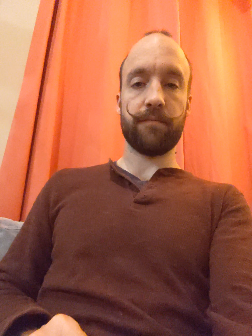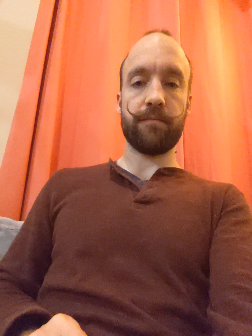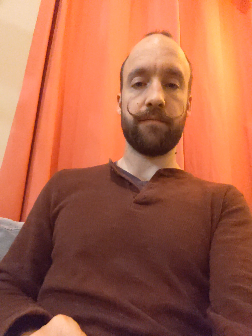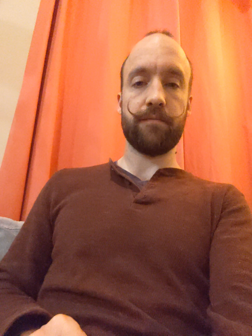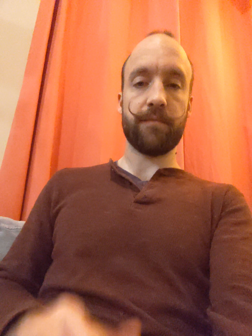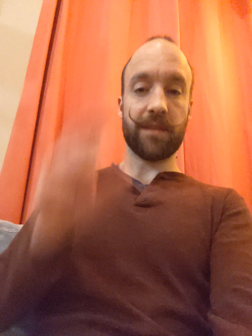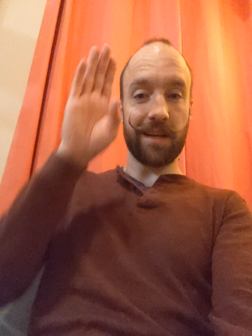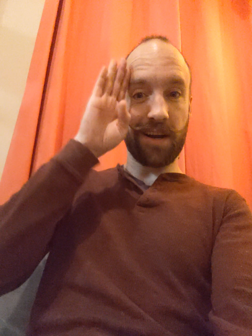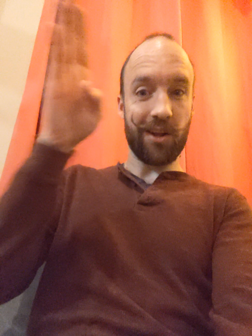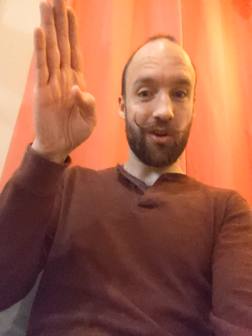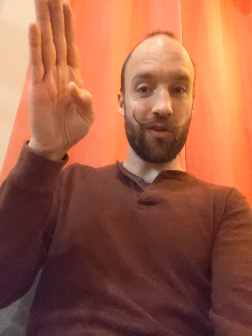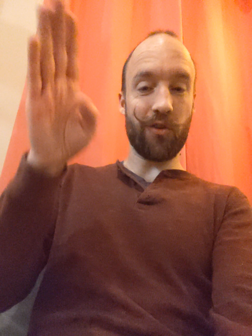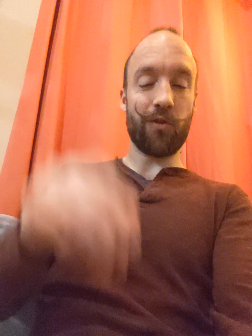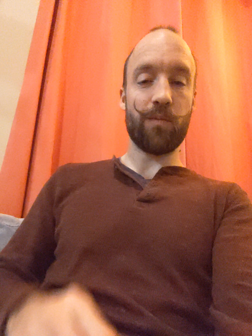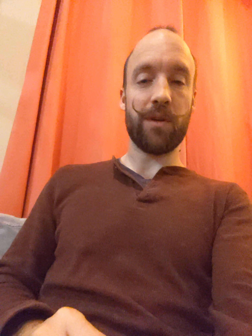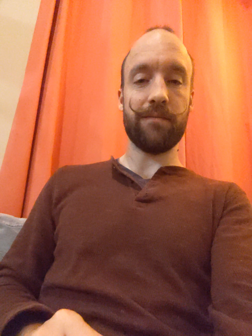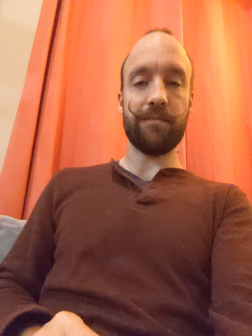hello